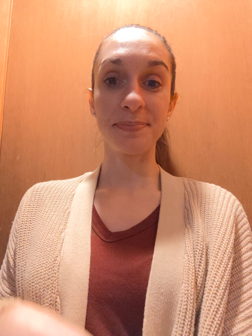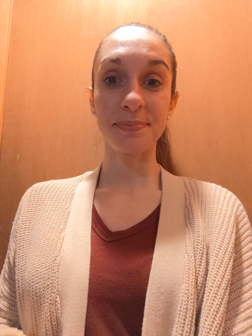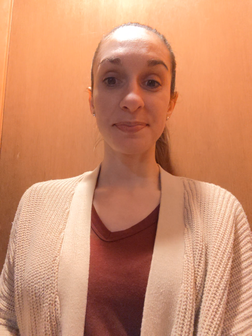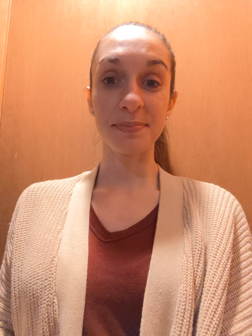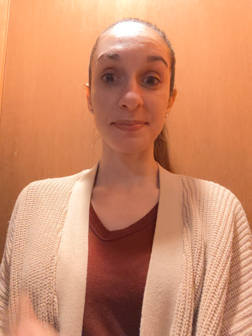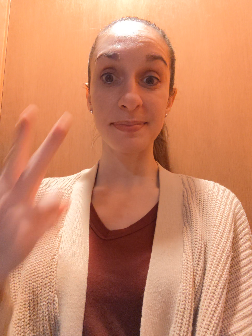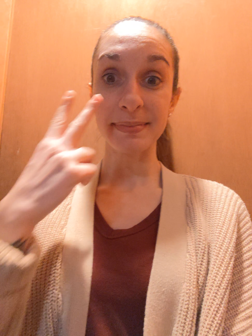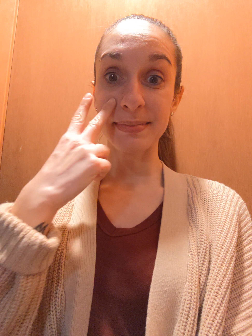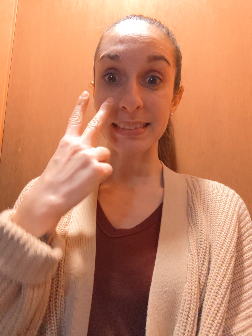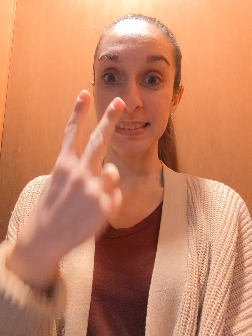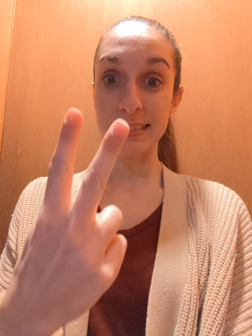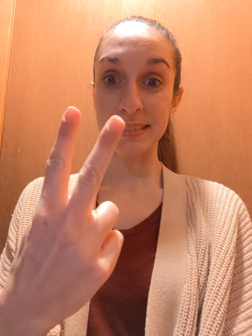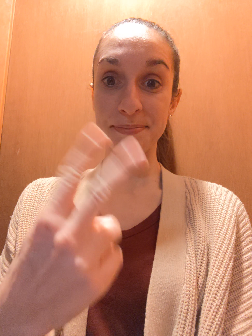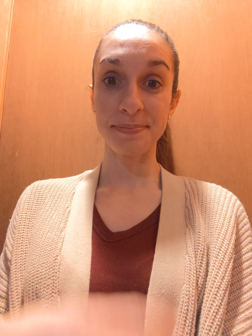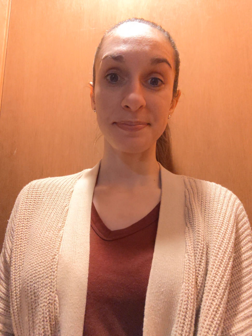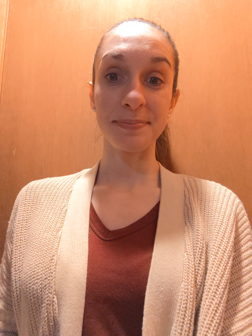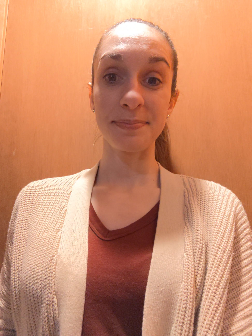see